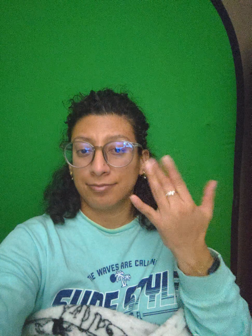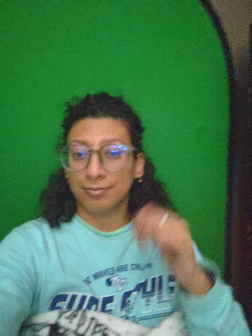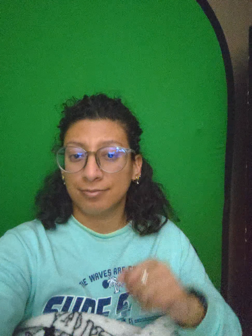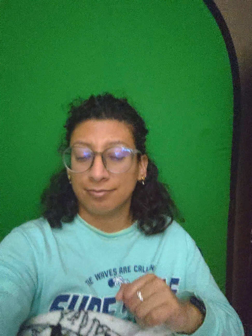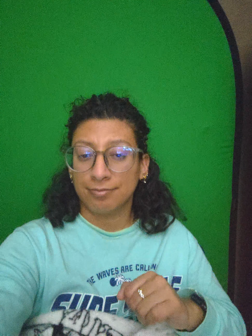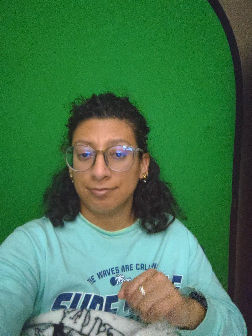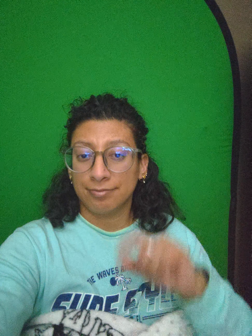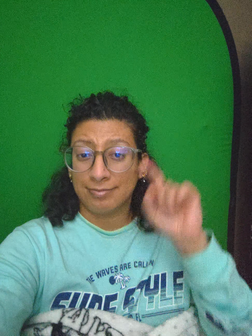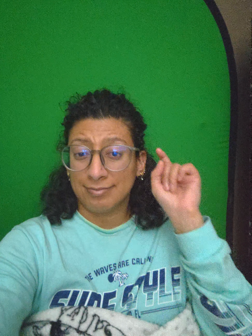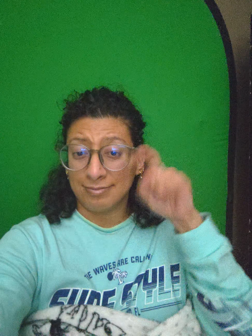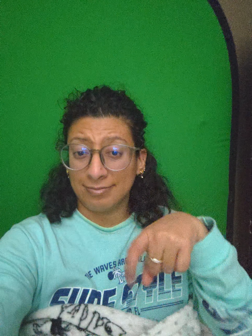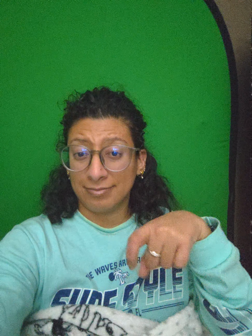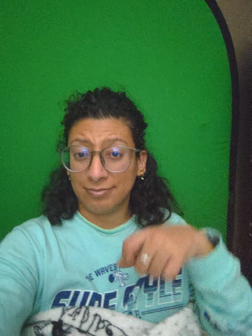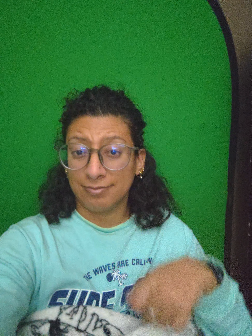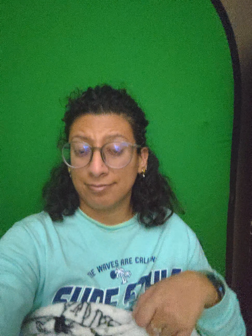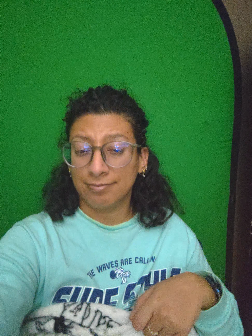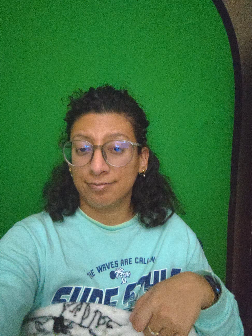have to